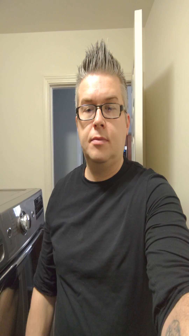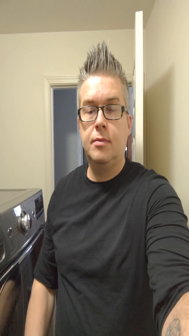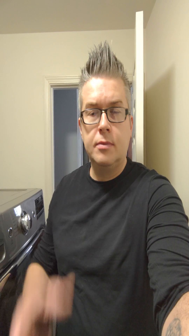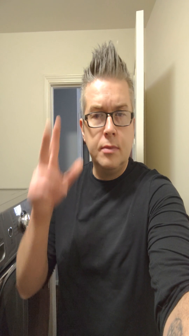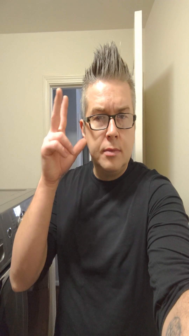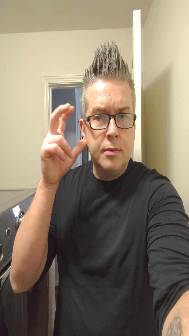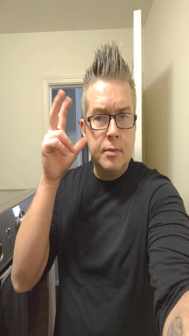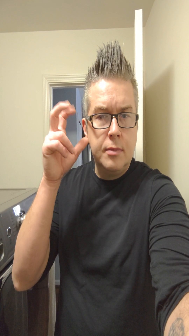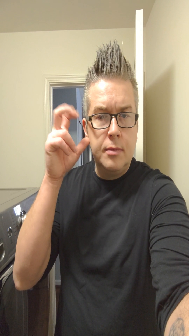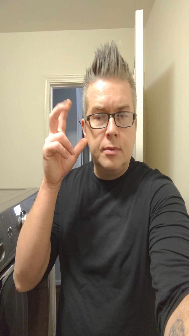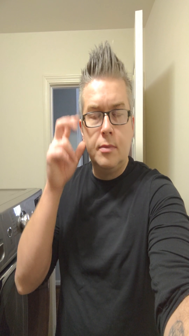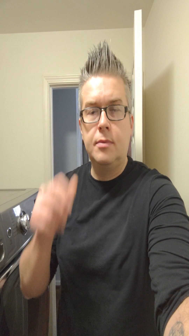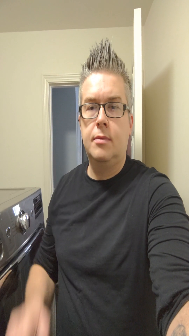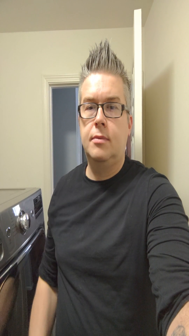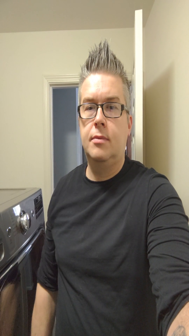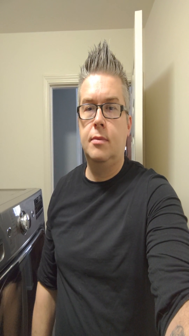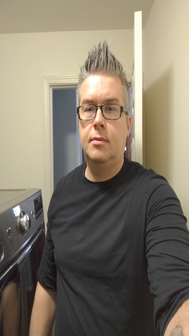hear